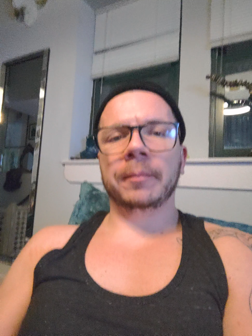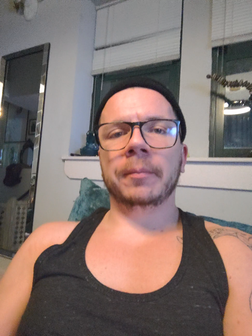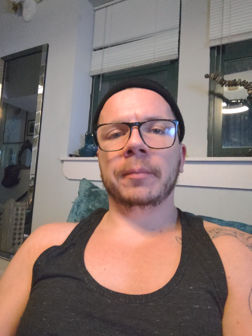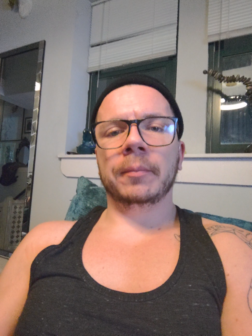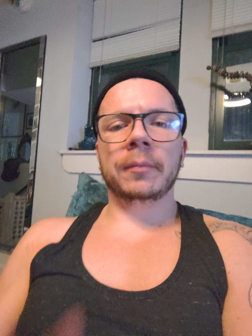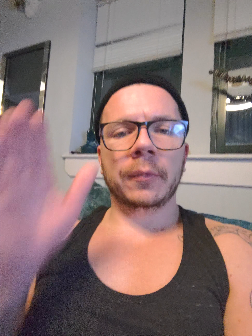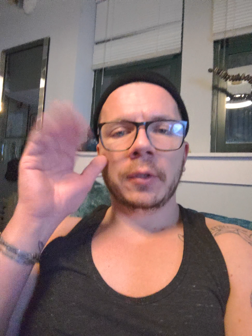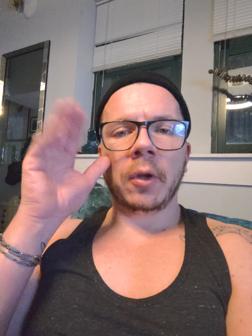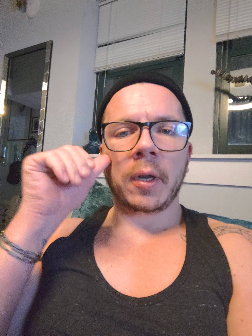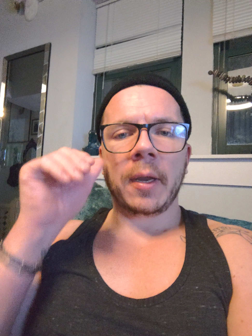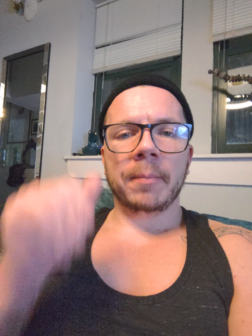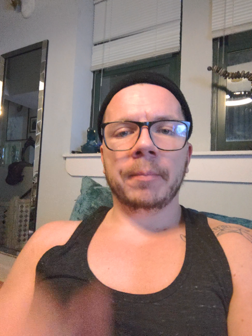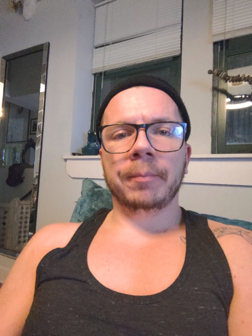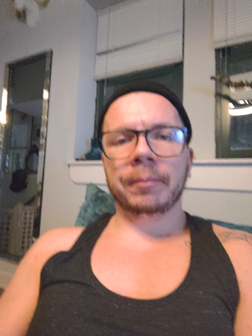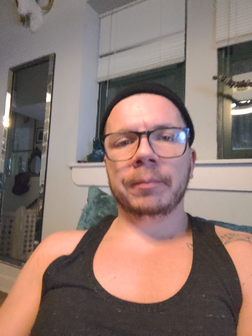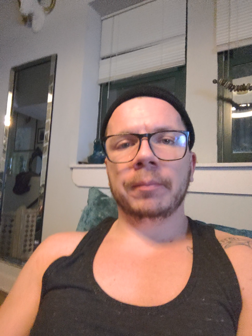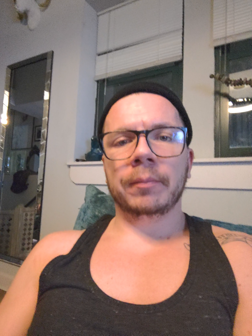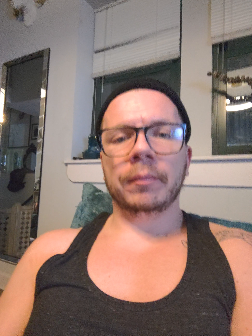donkey